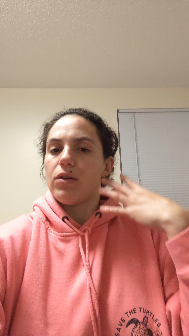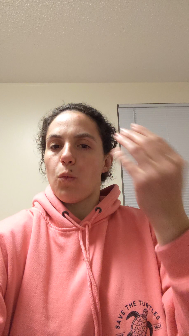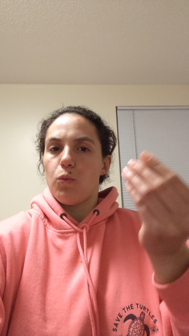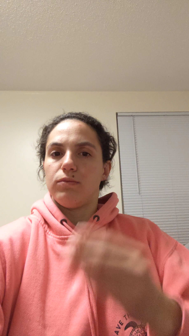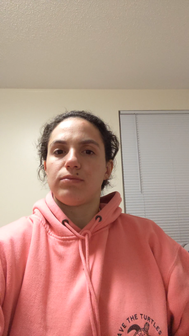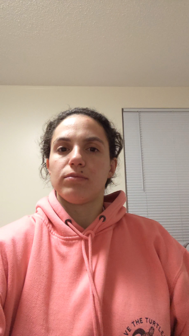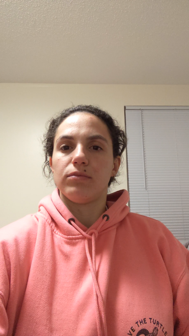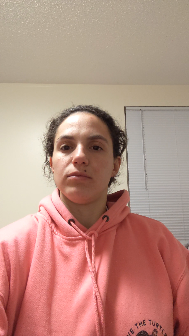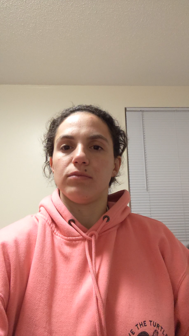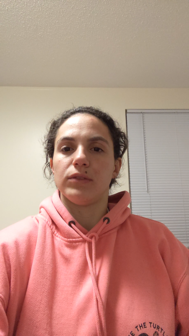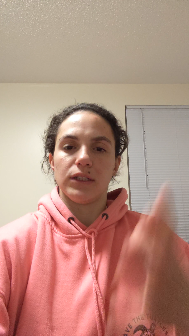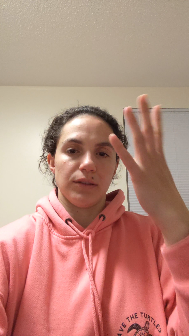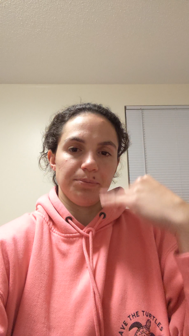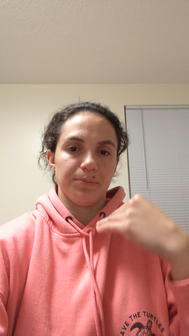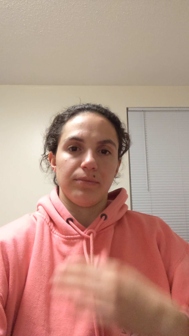asleep